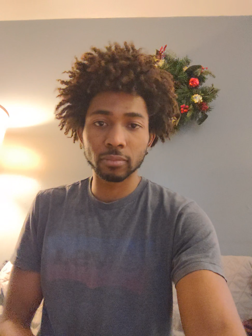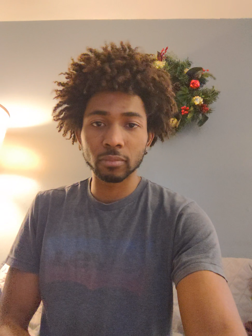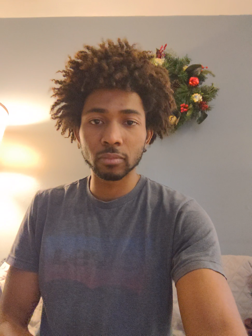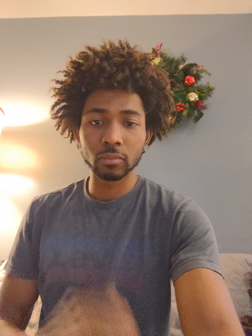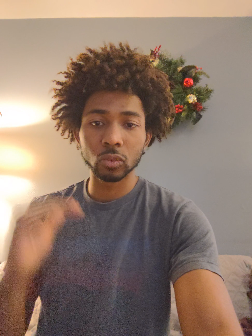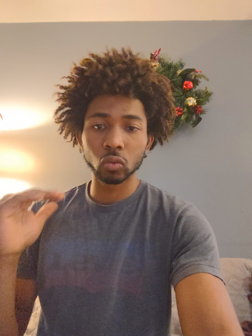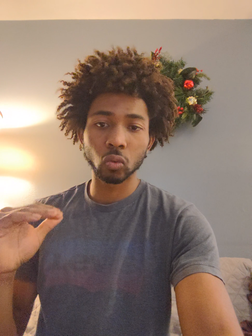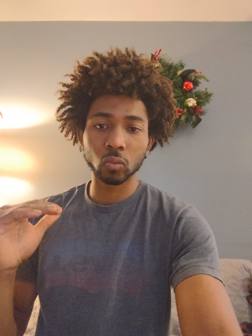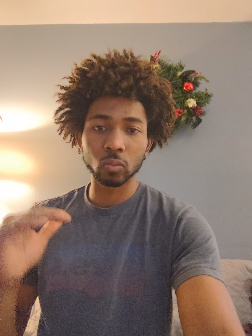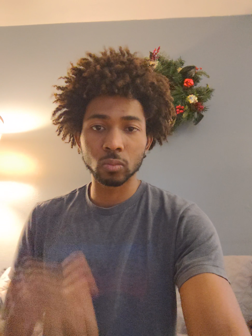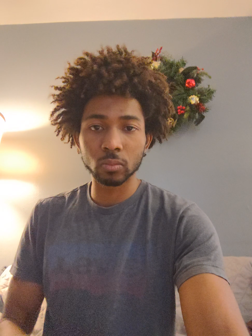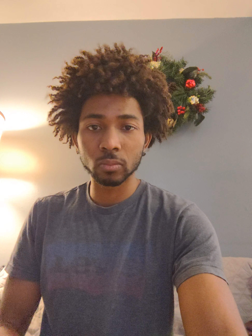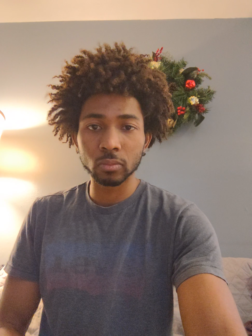child